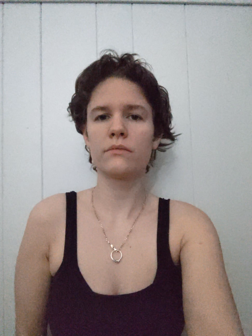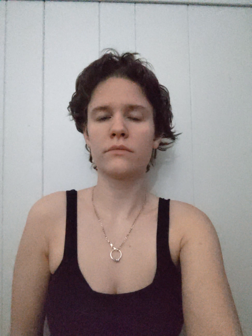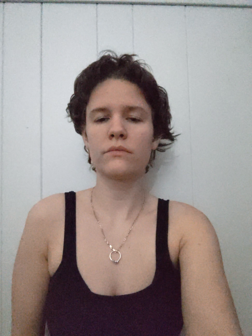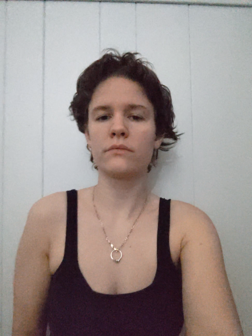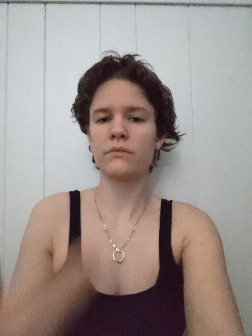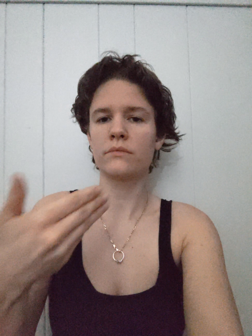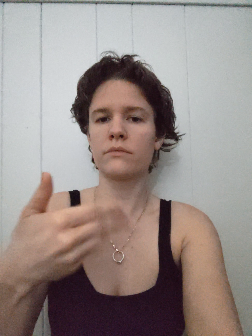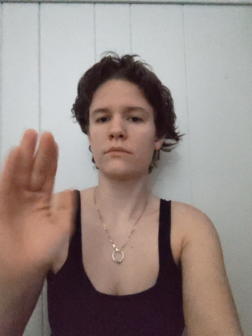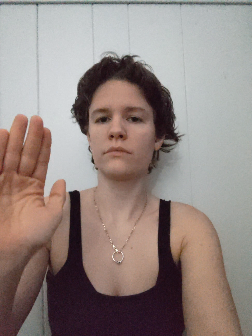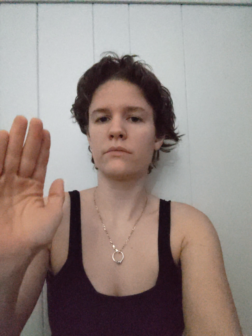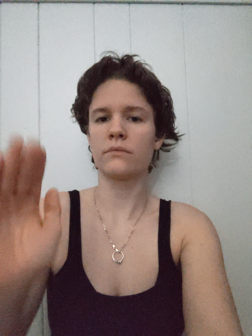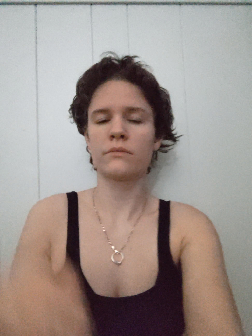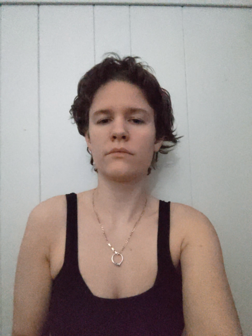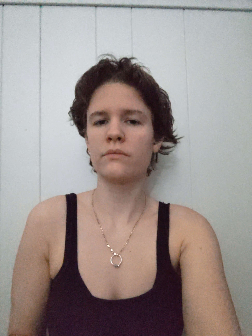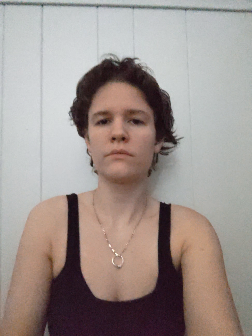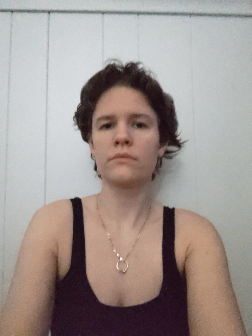after